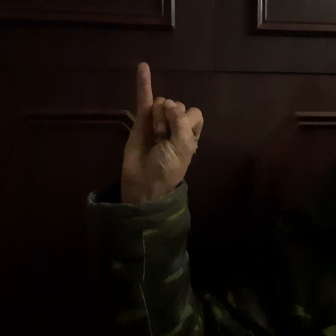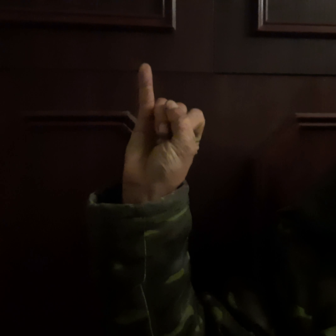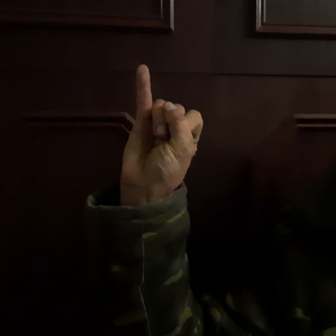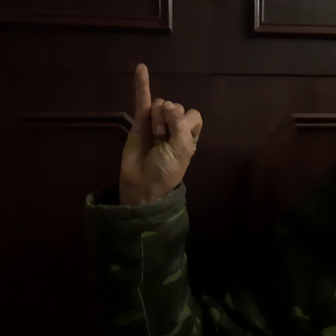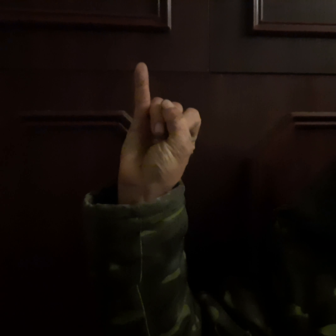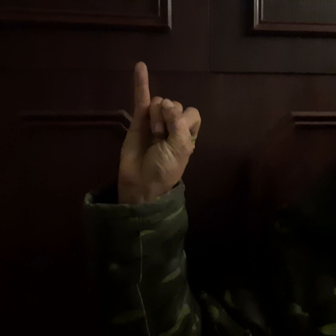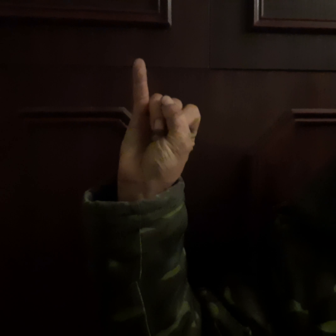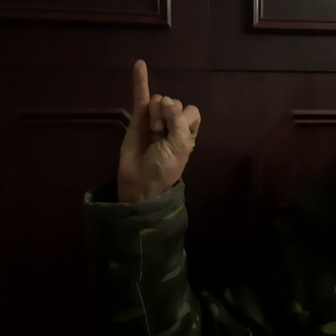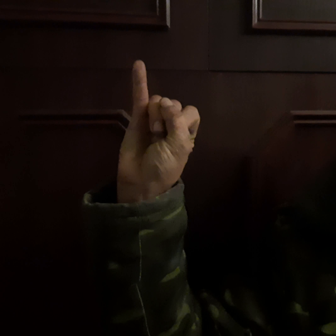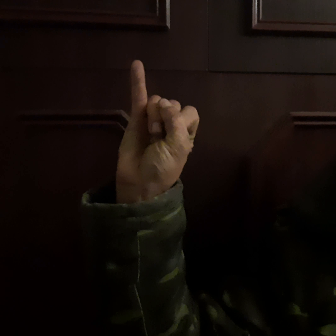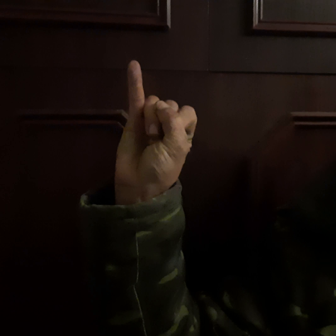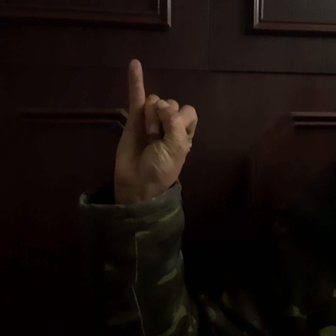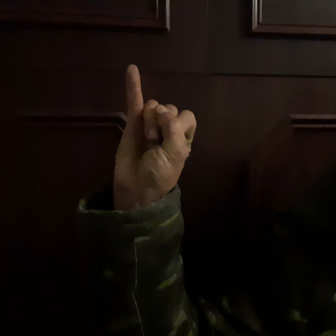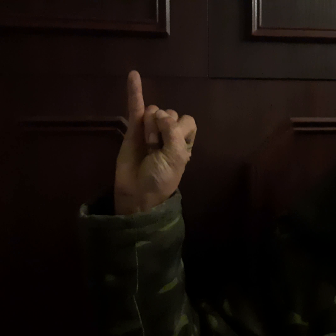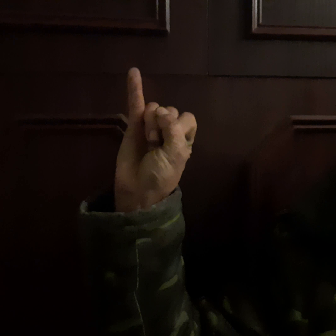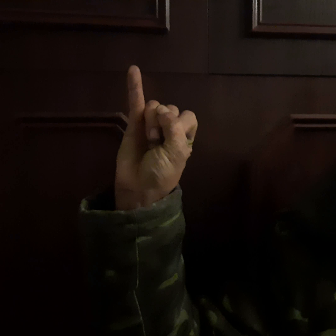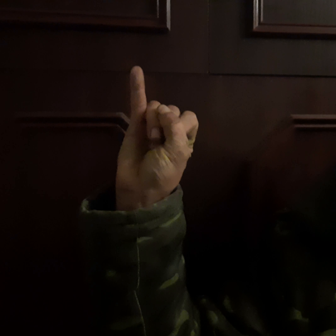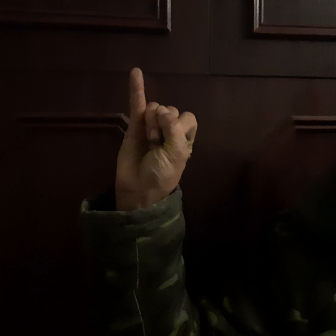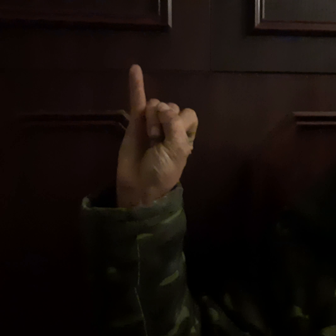І